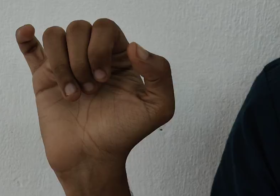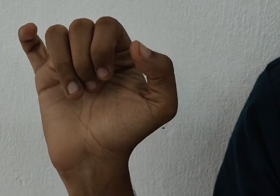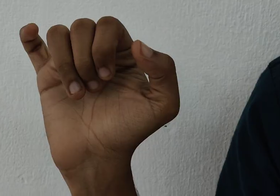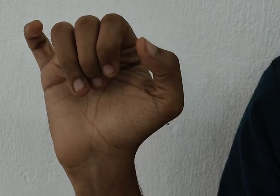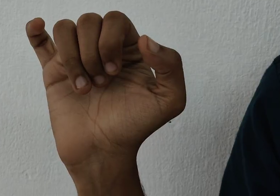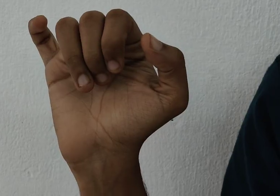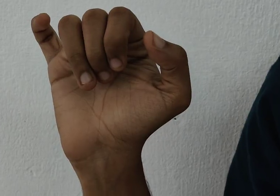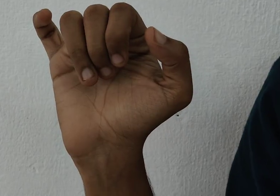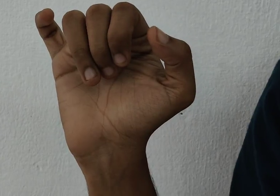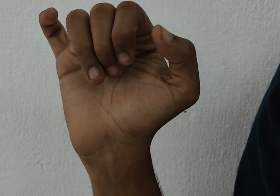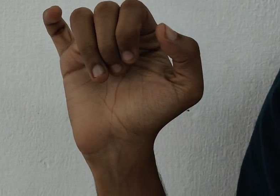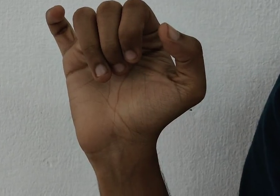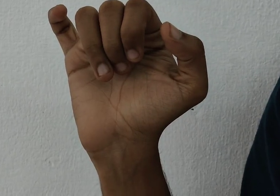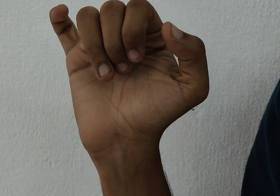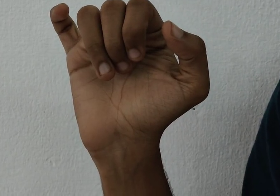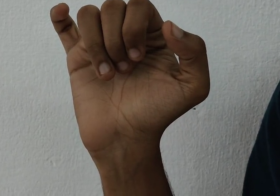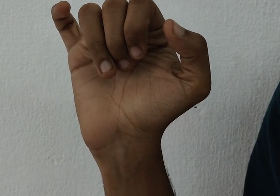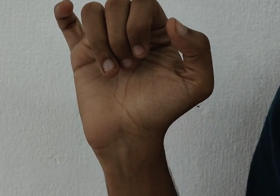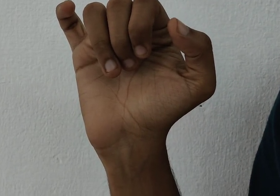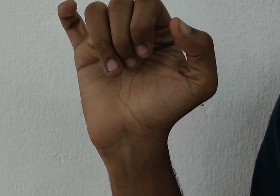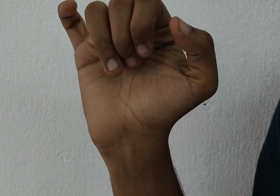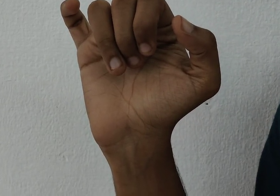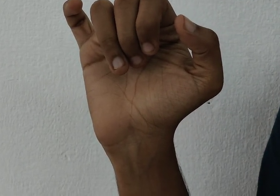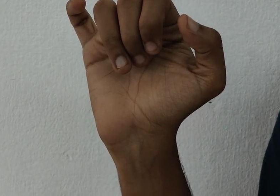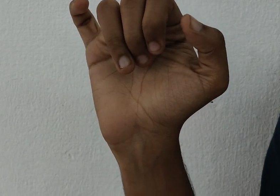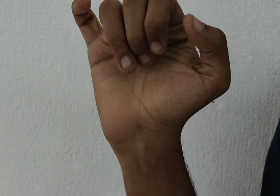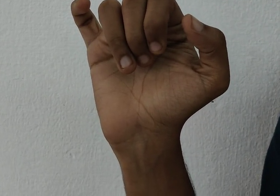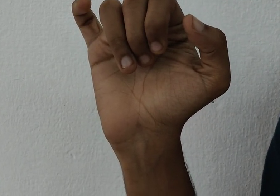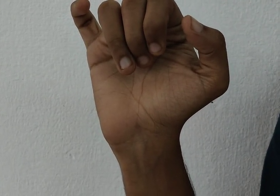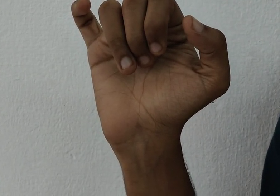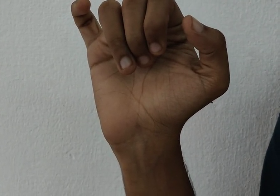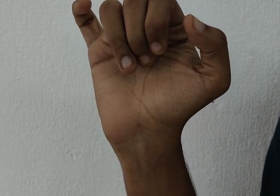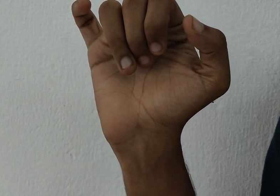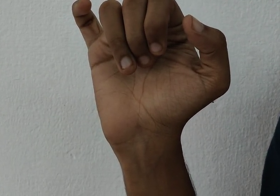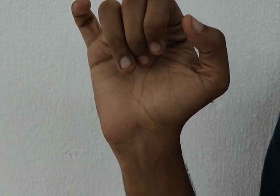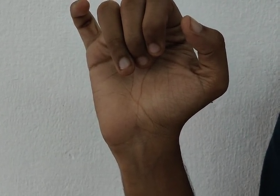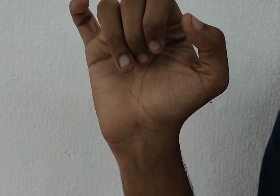ഋ